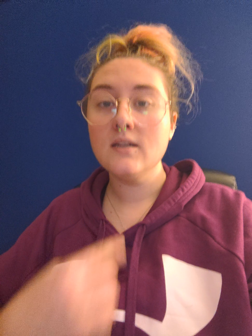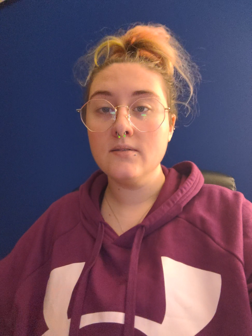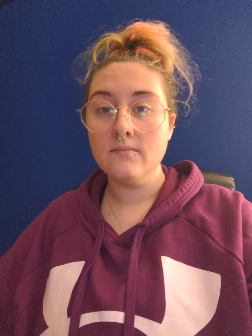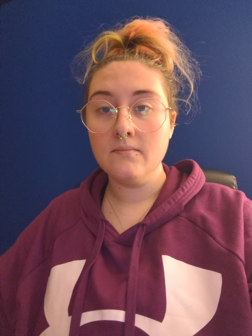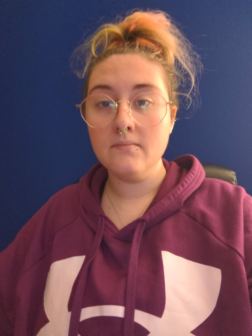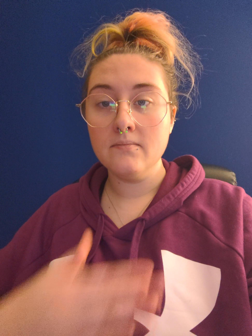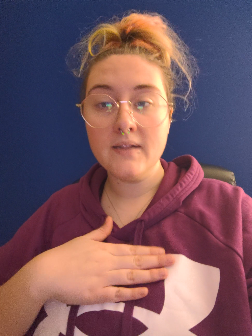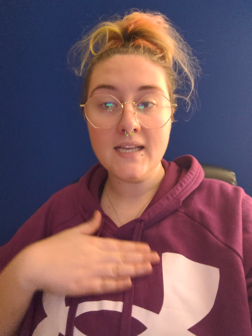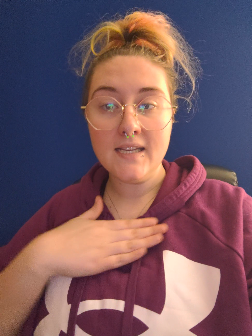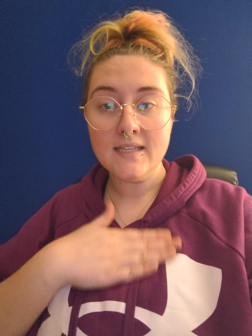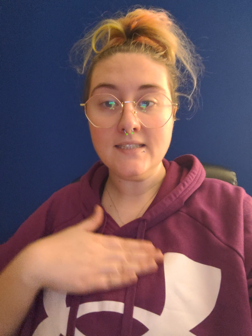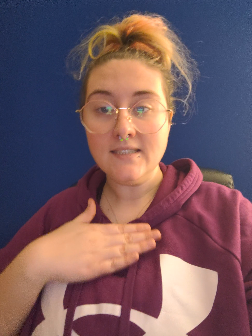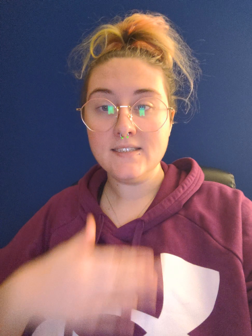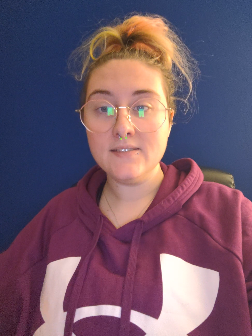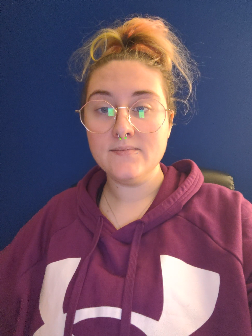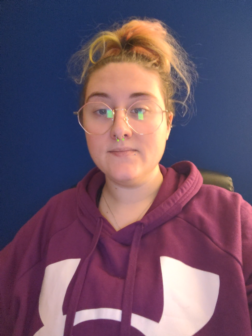please